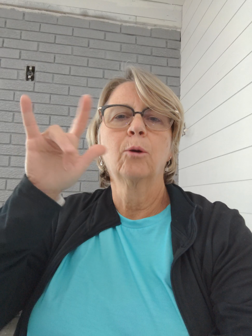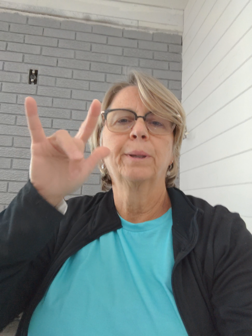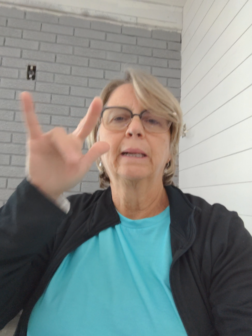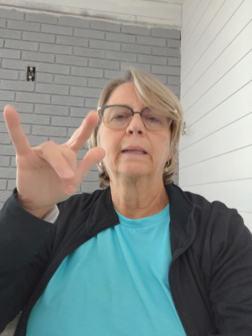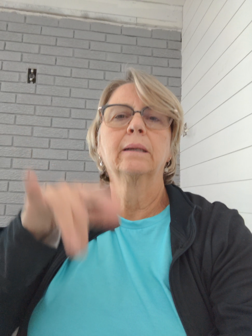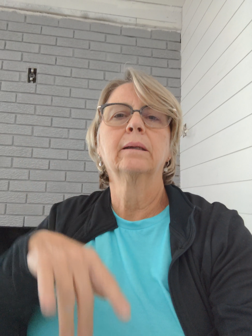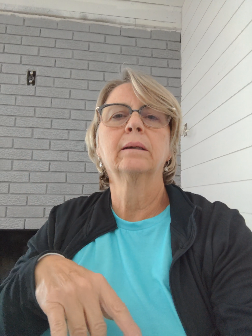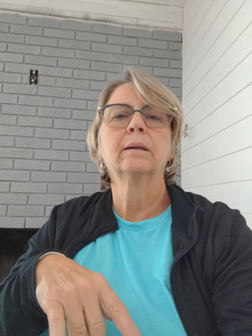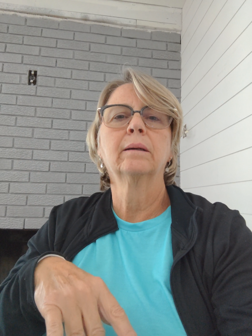airplane